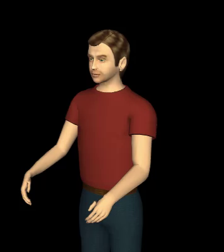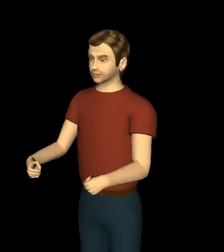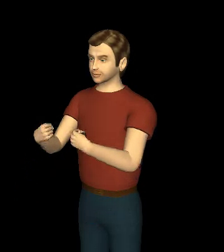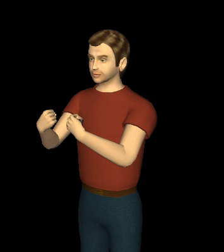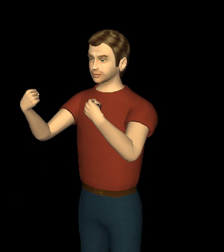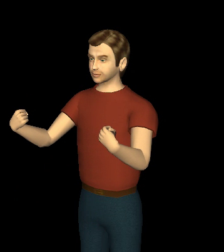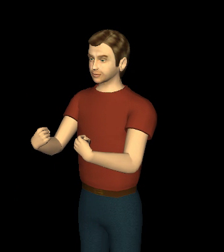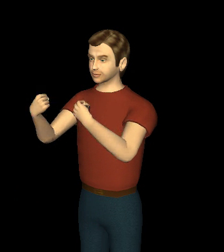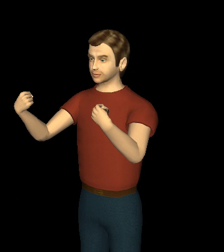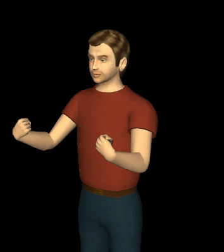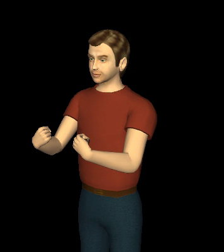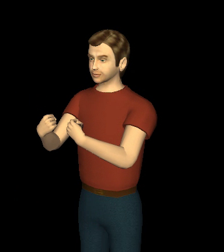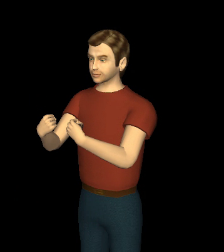إجراء